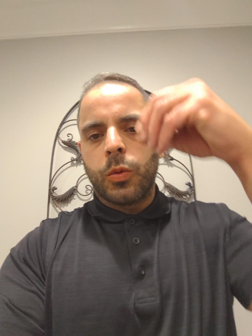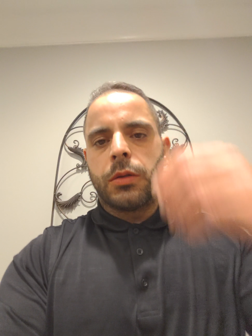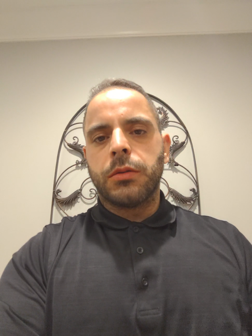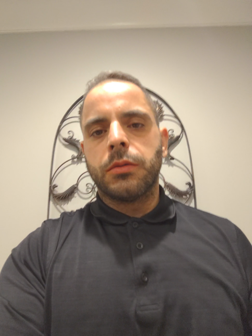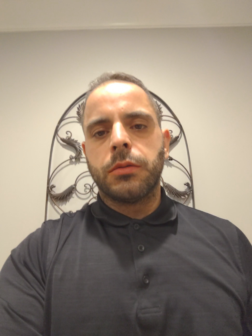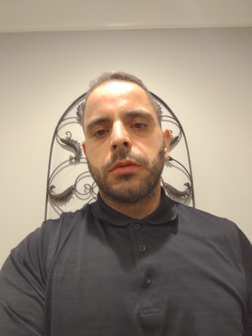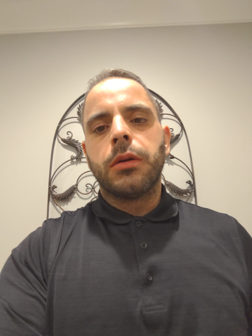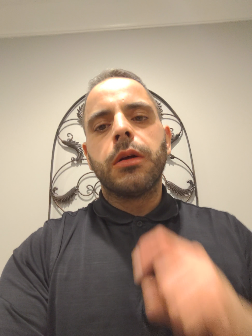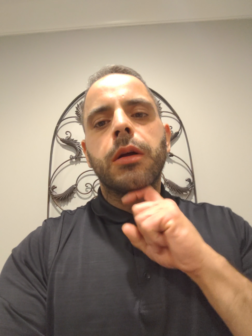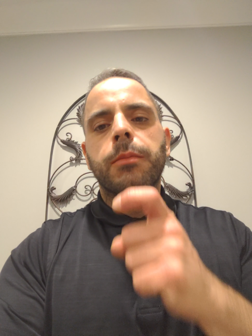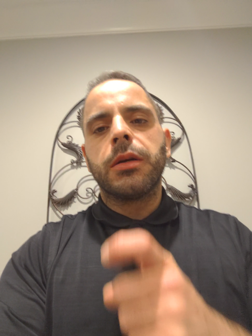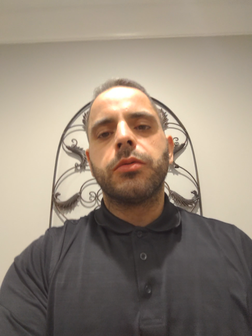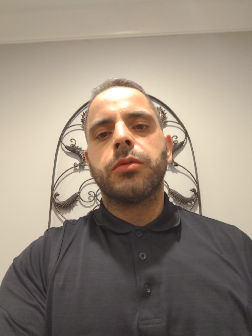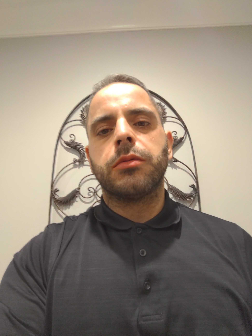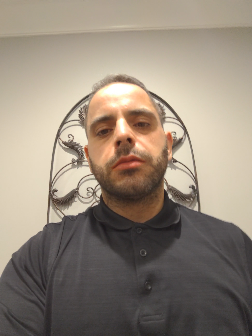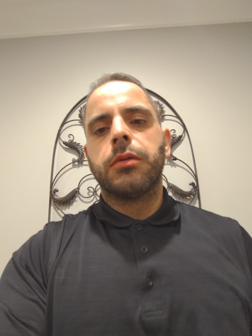garbage